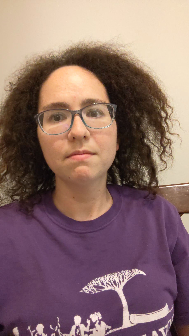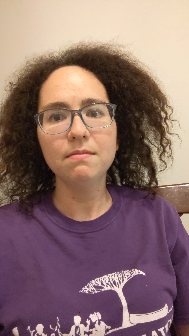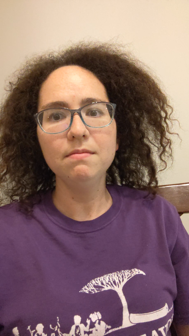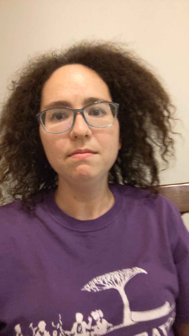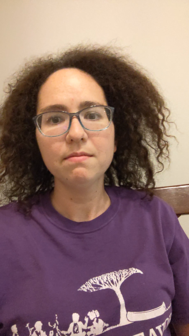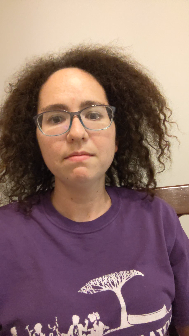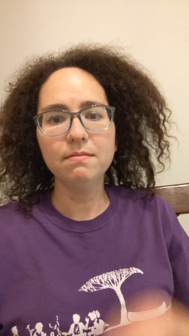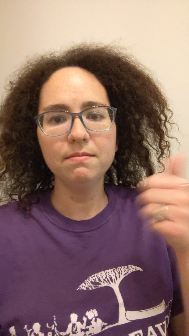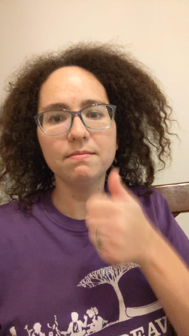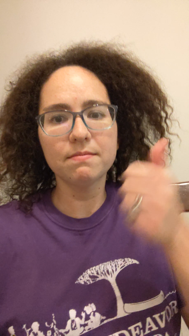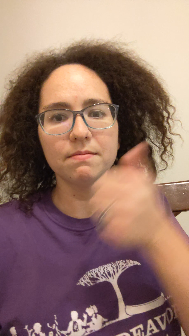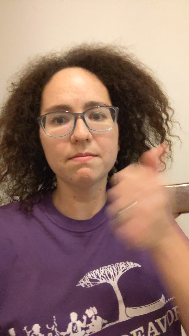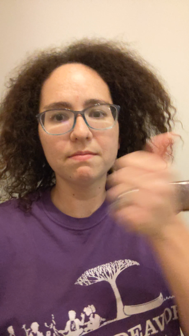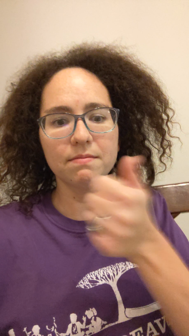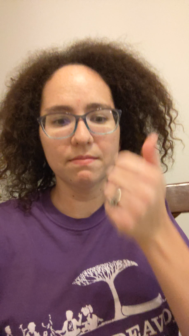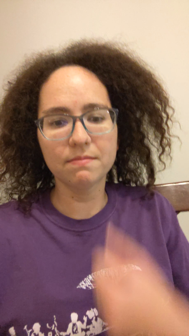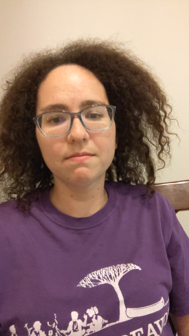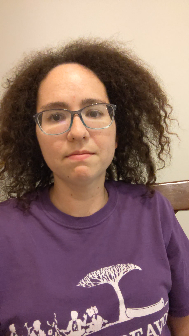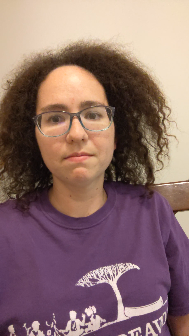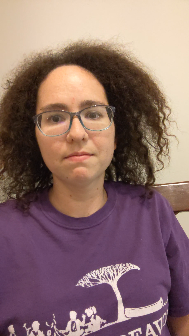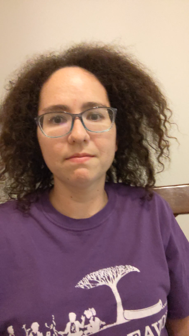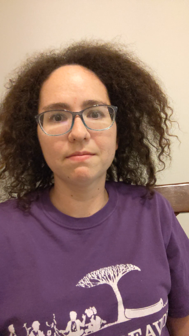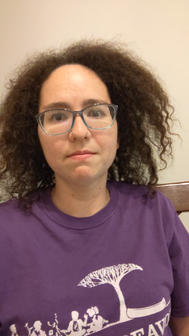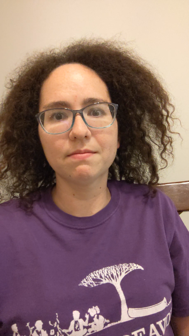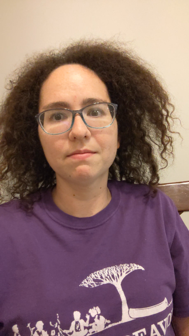chase